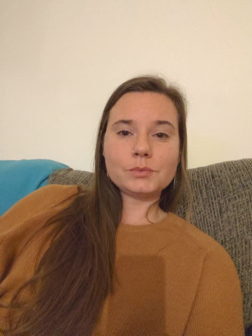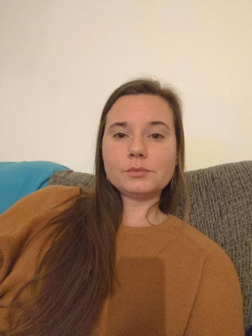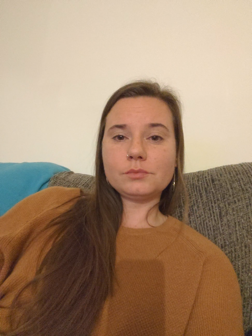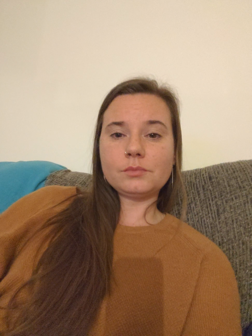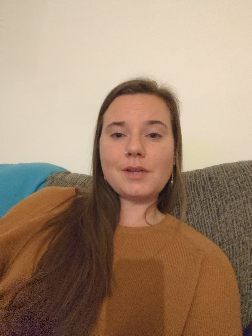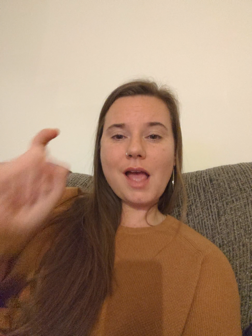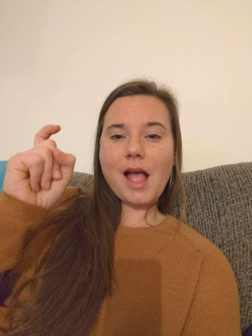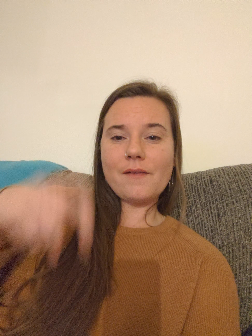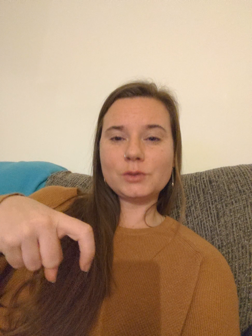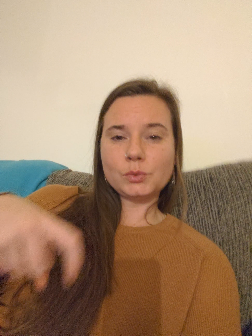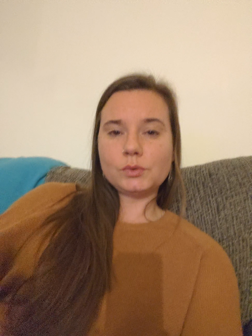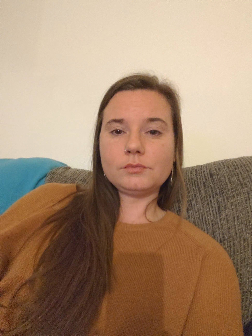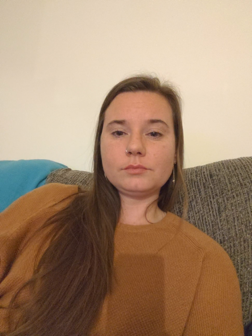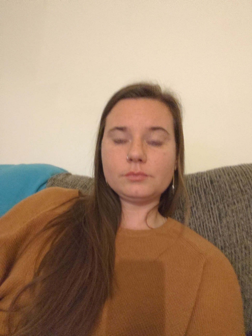have to